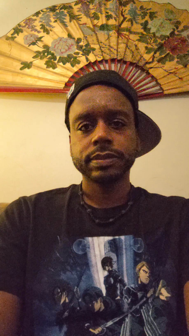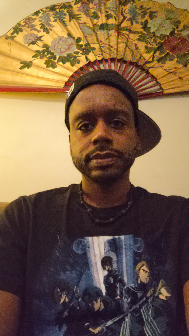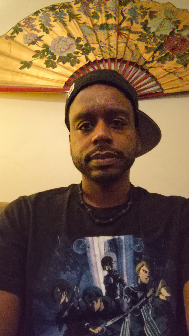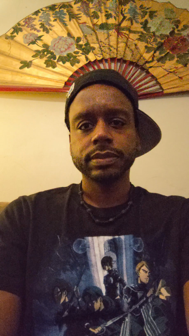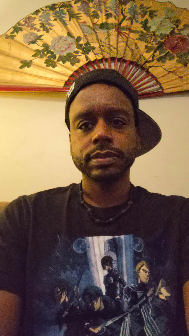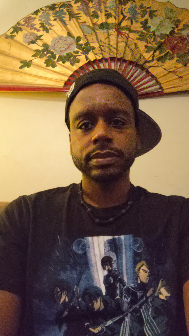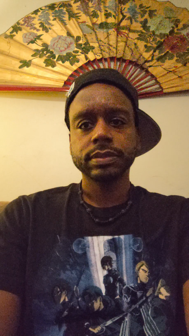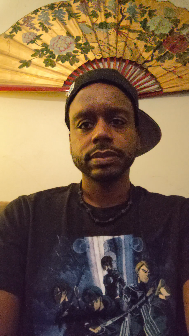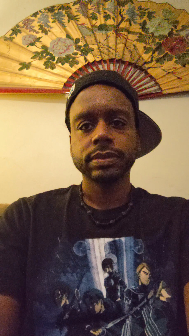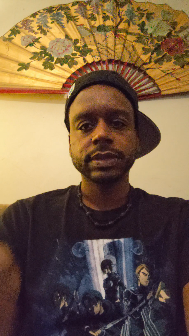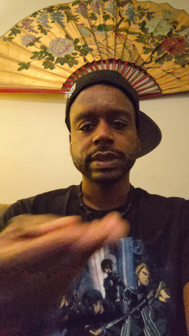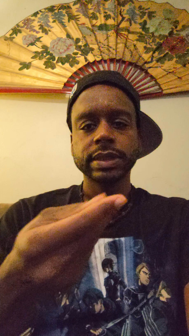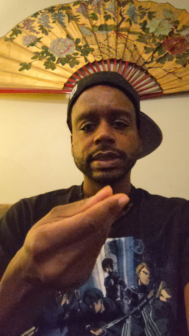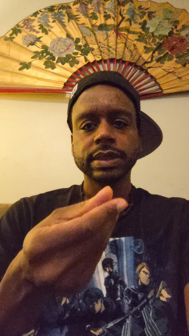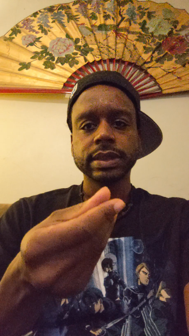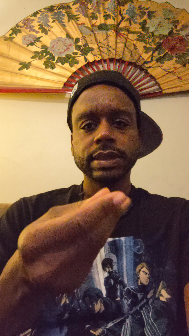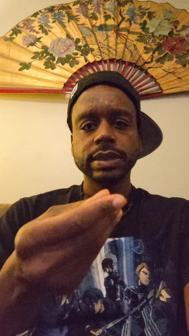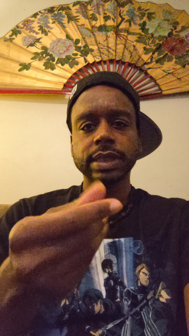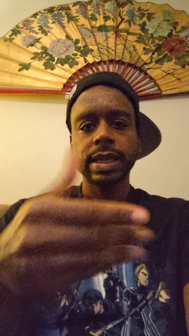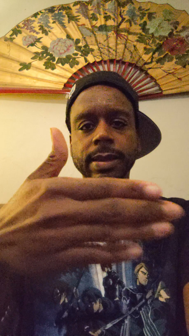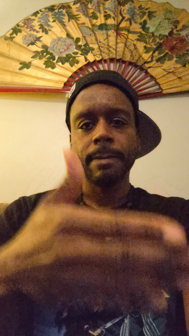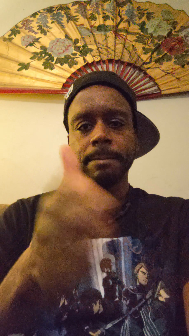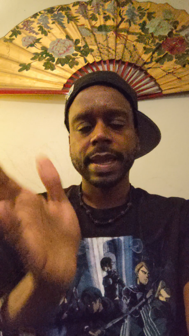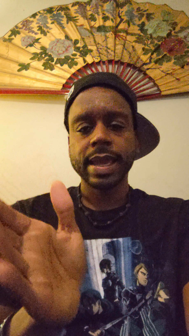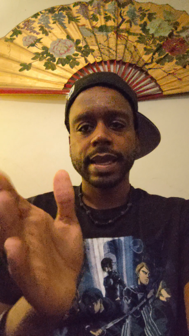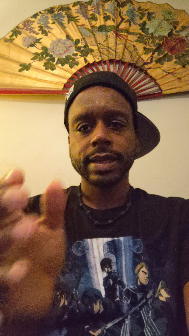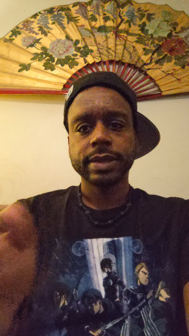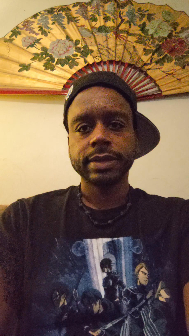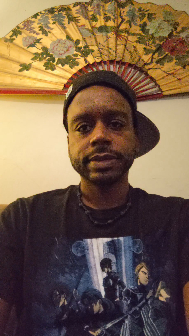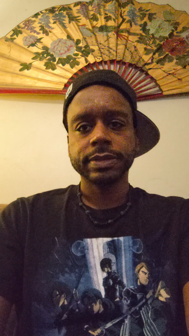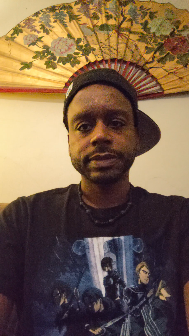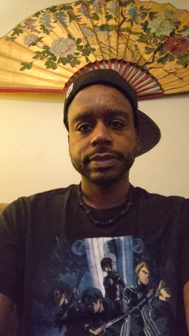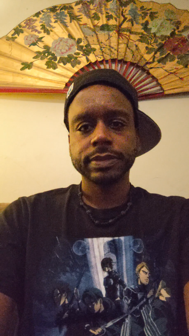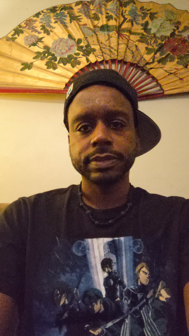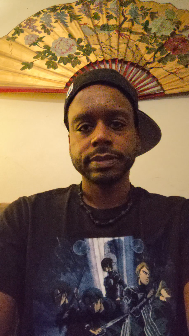sandbox